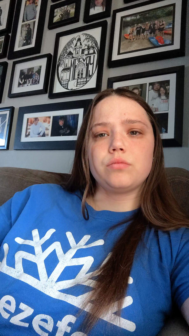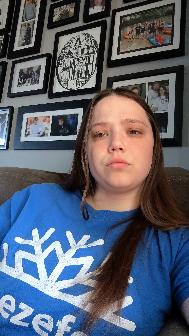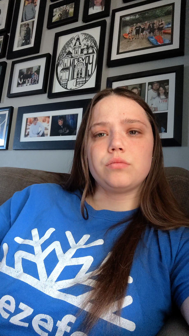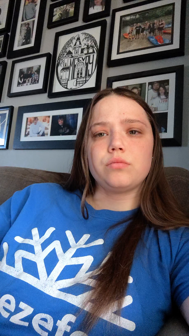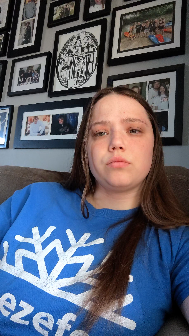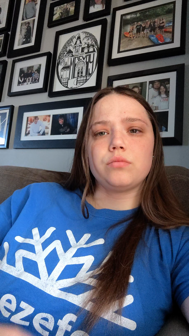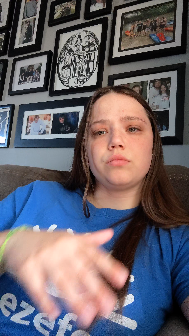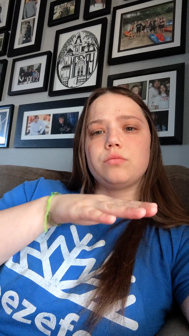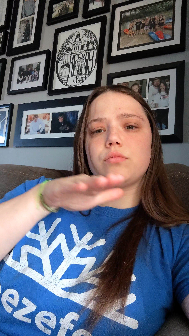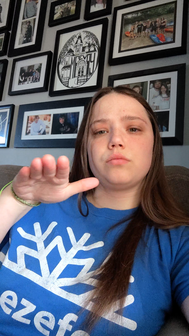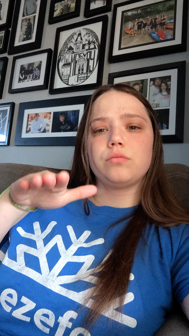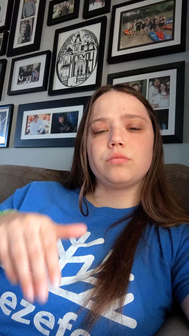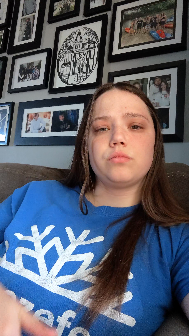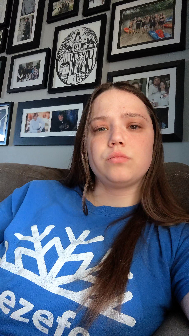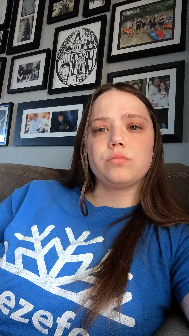nice